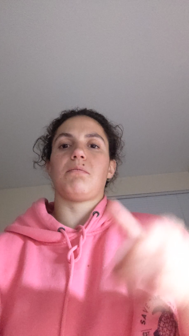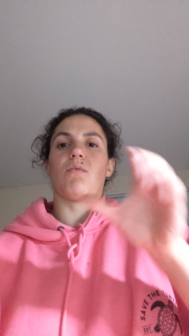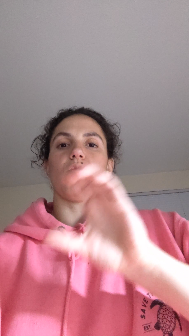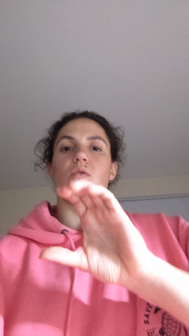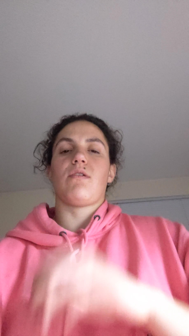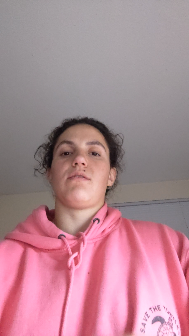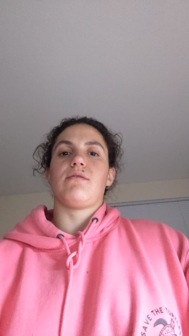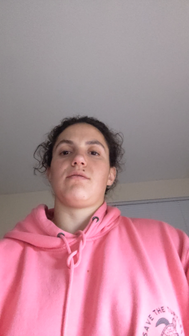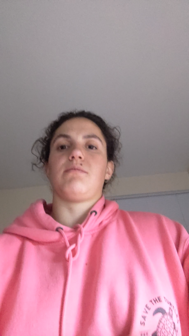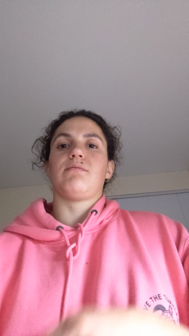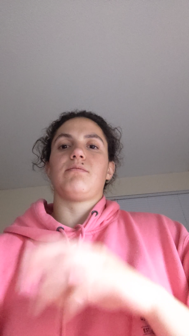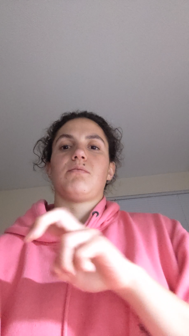porch